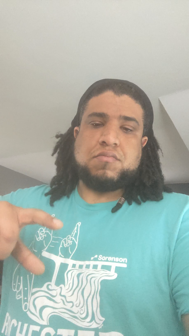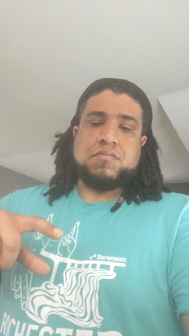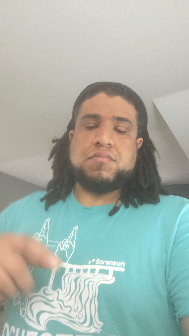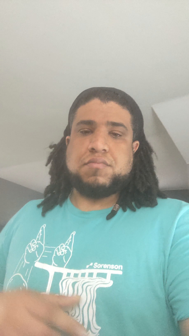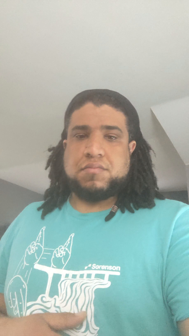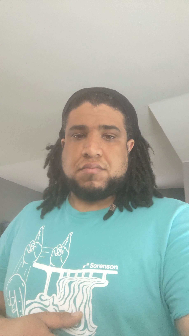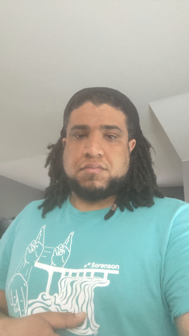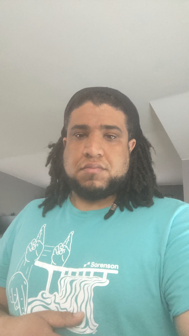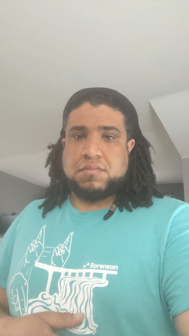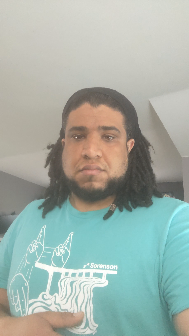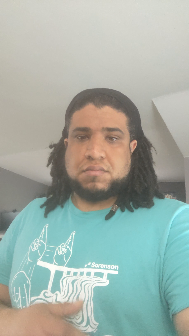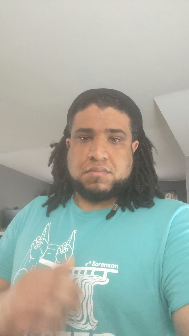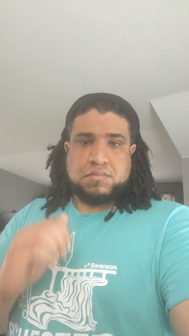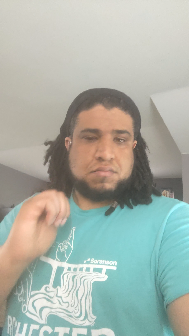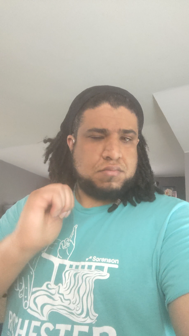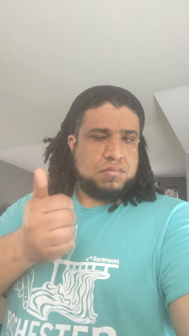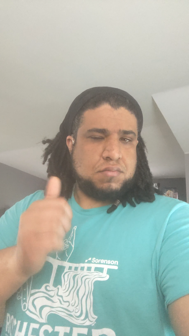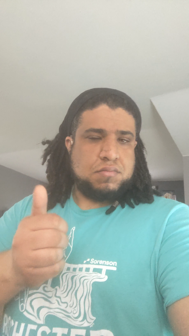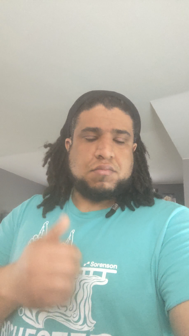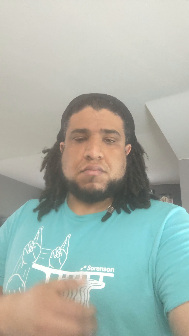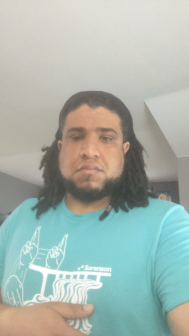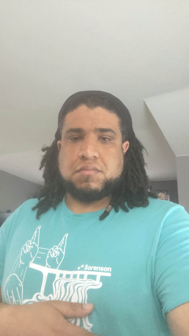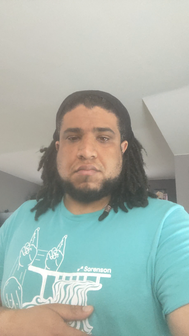how